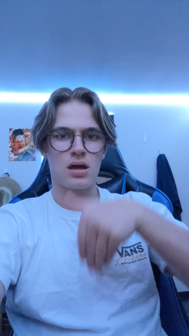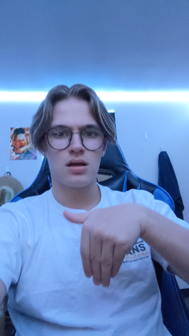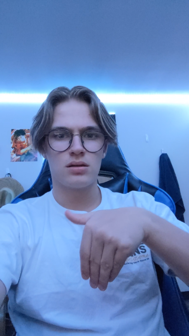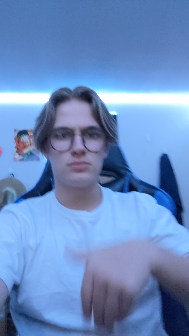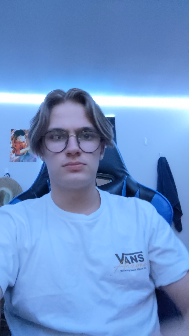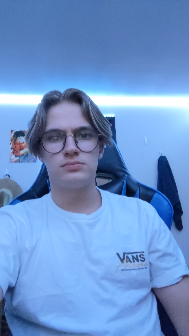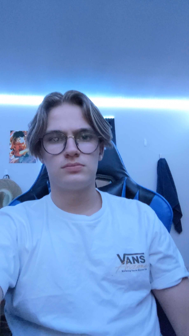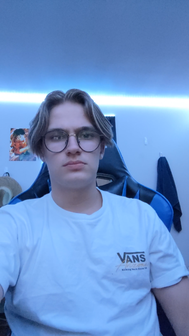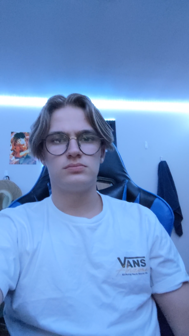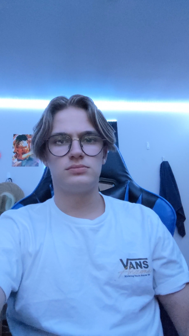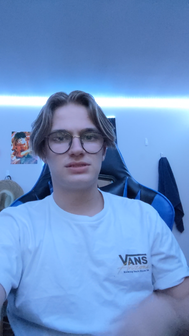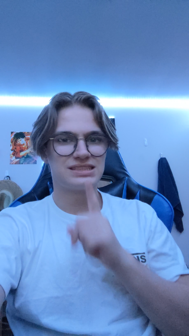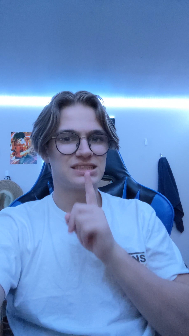is